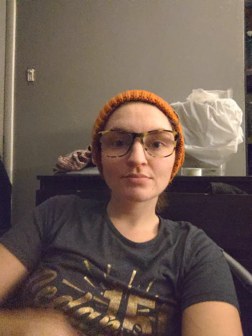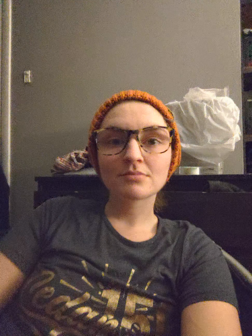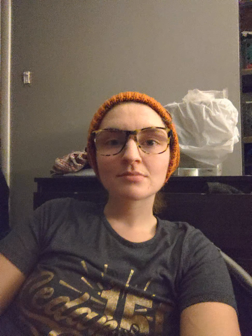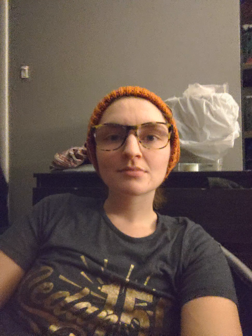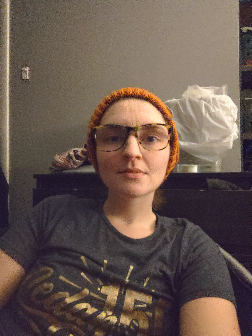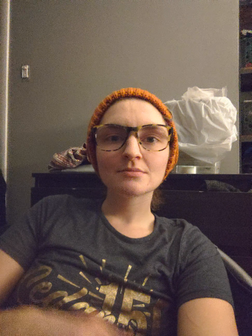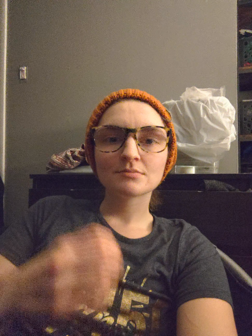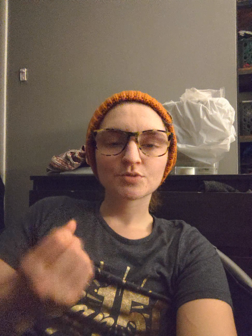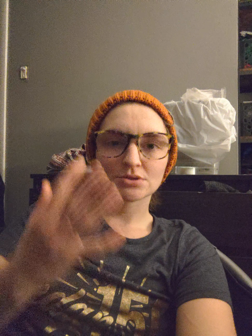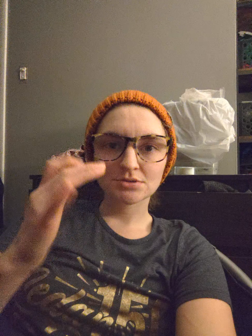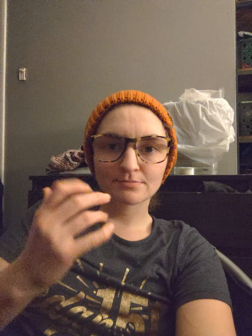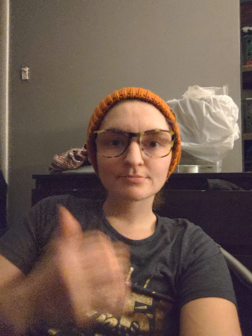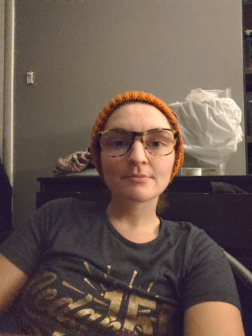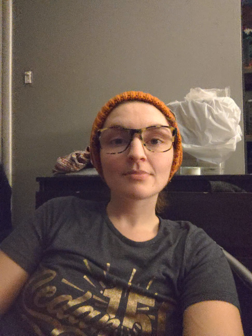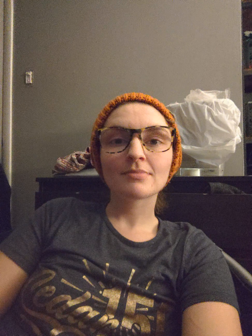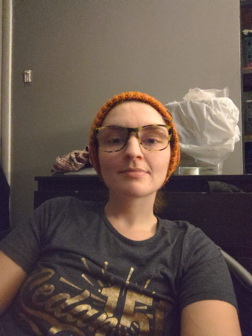mitten